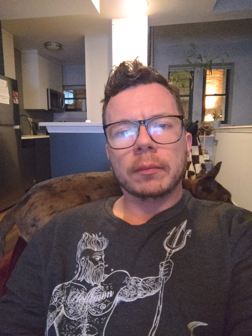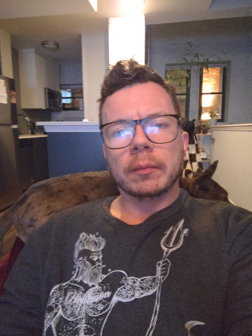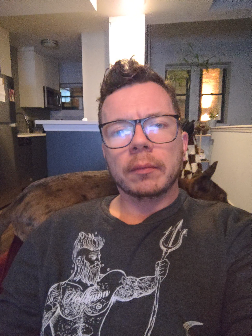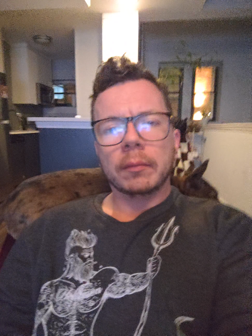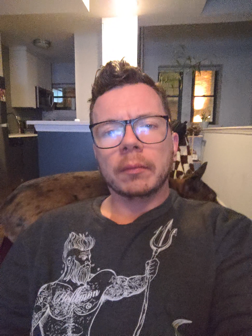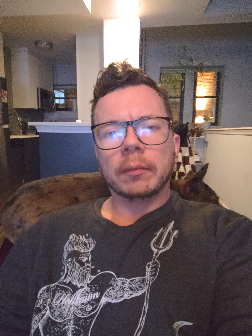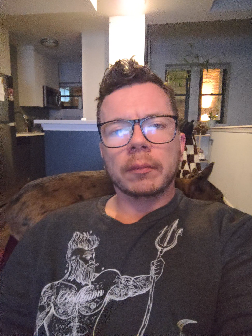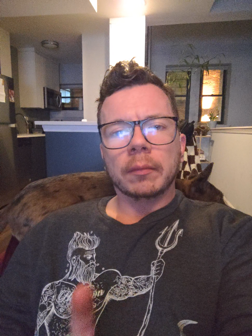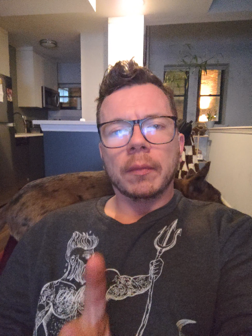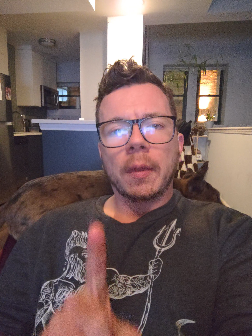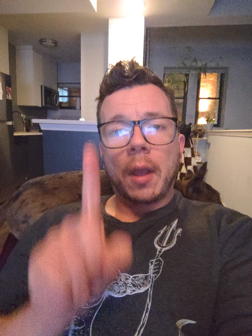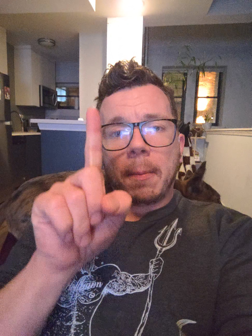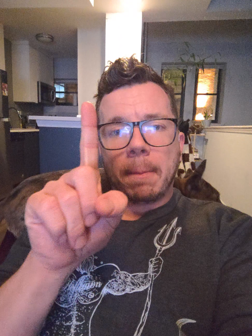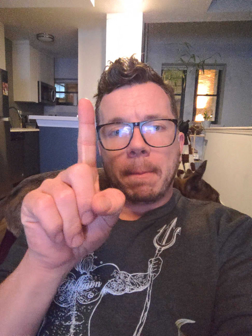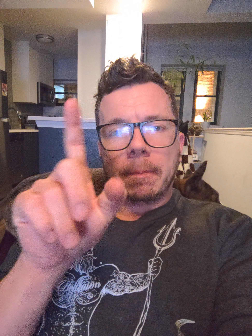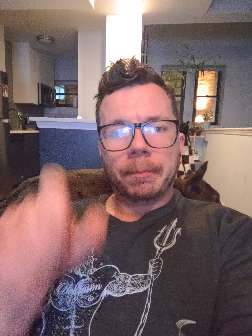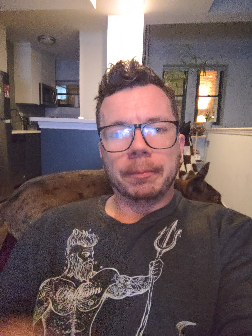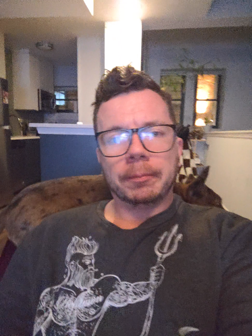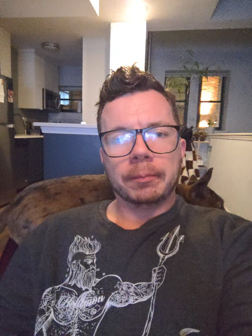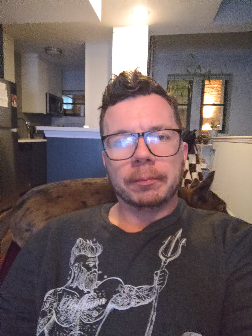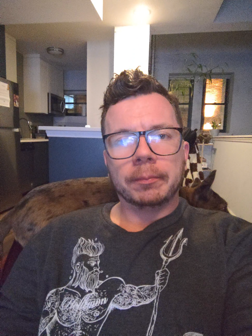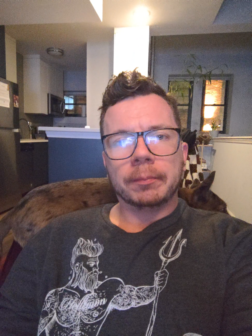up